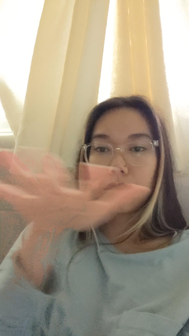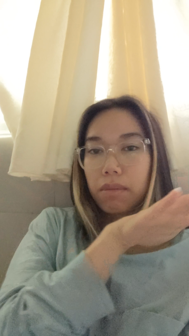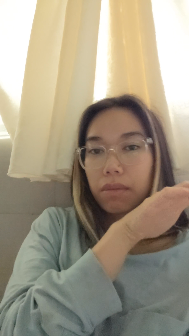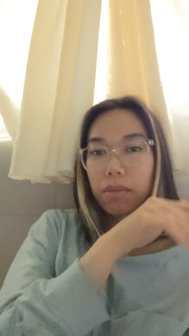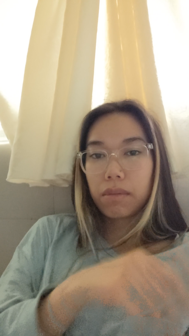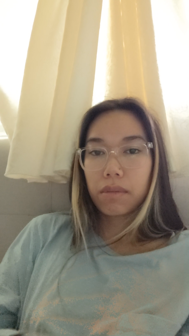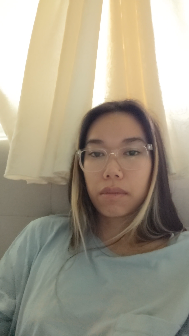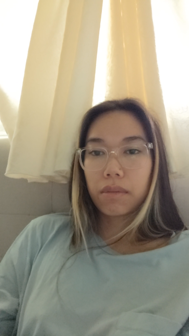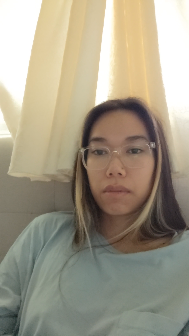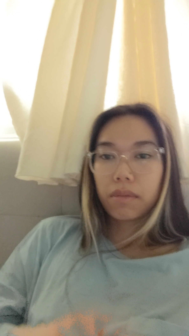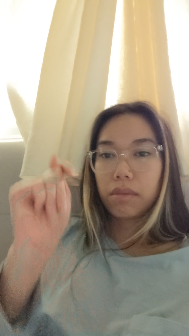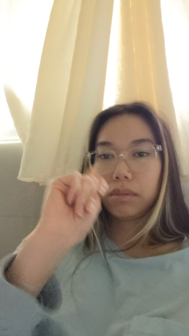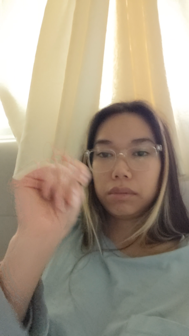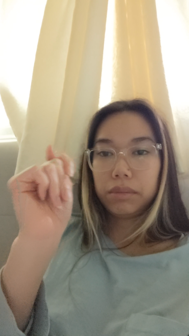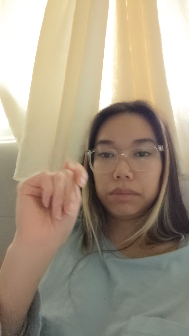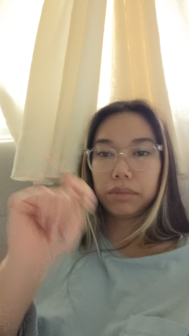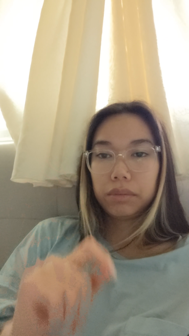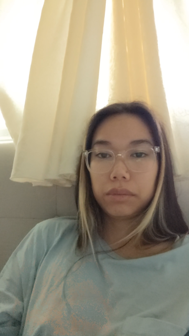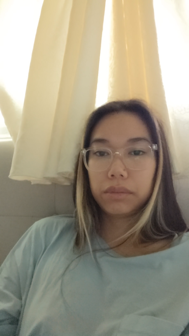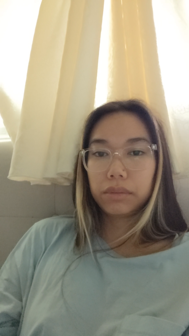bathroom